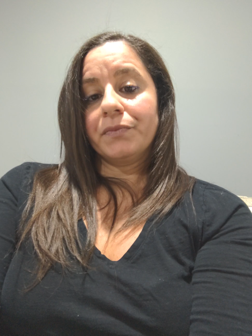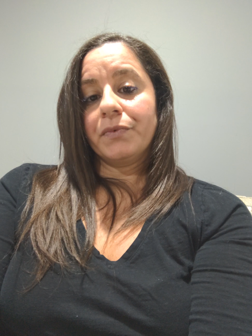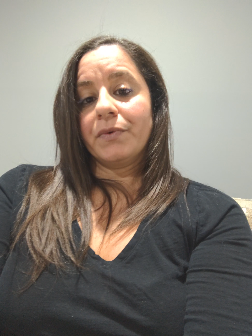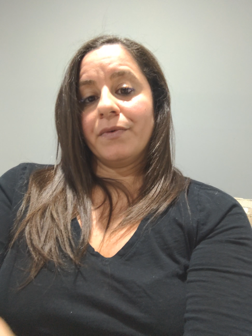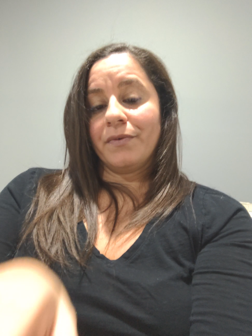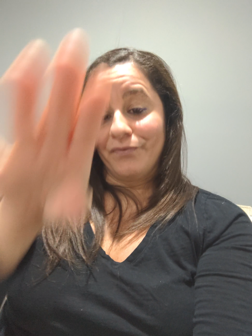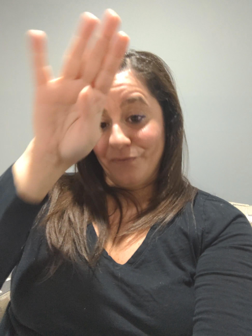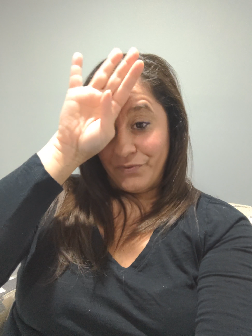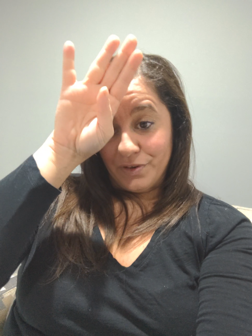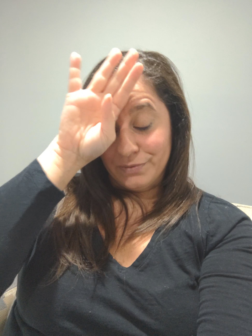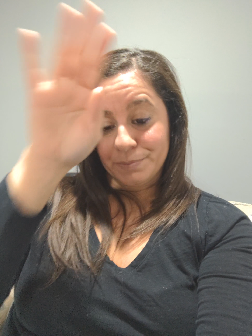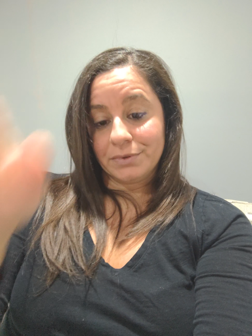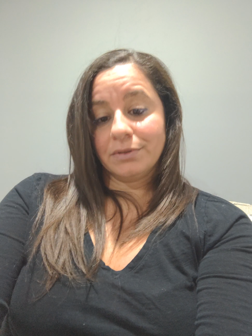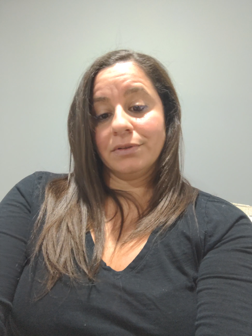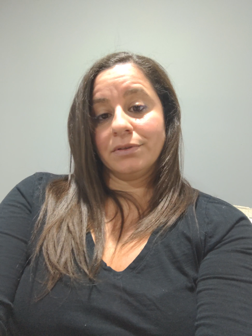fireman